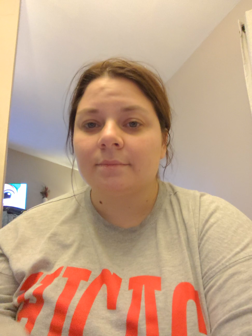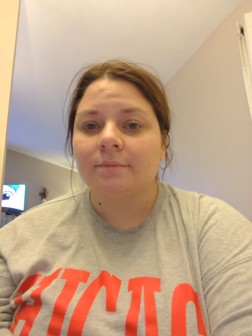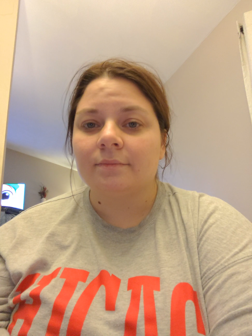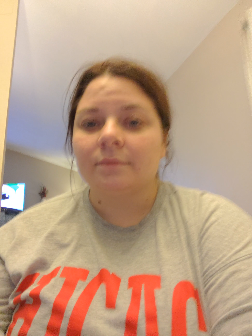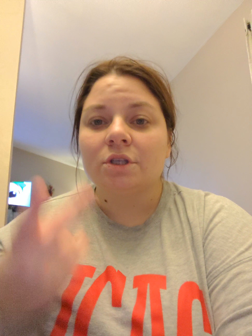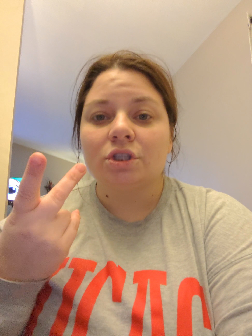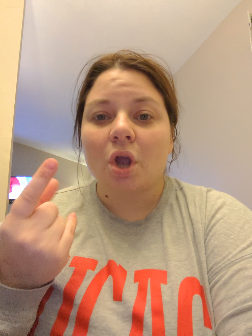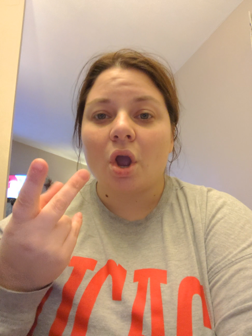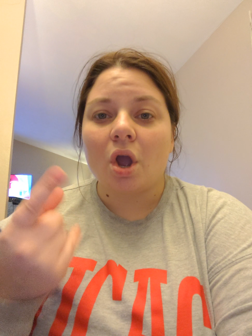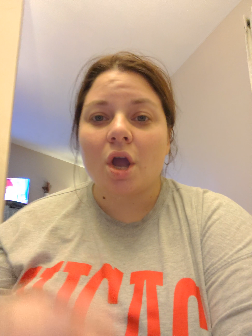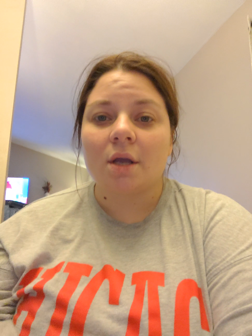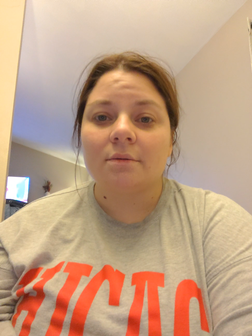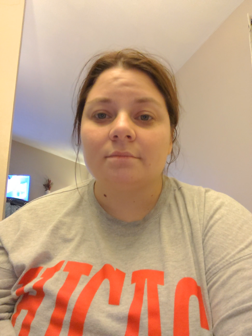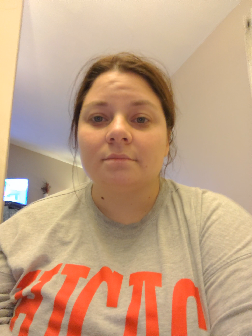dog